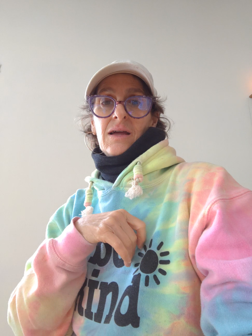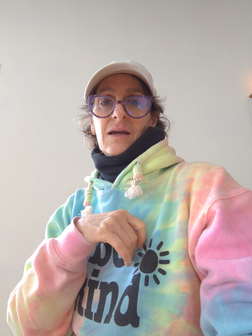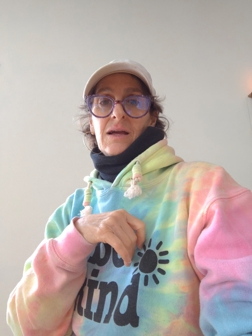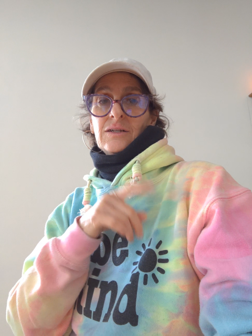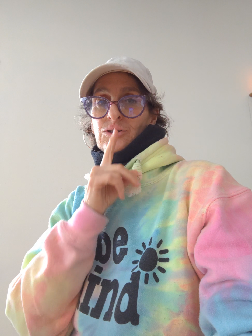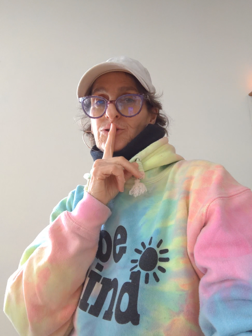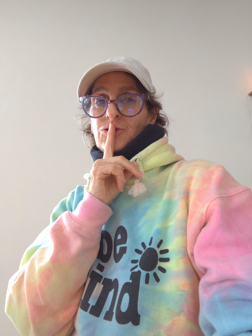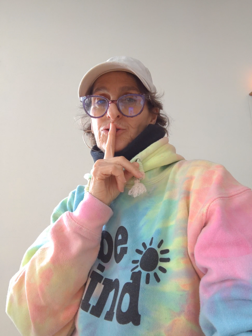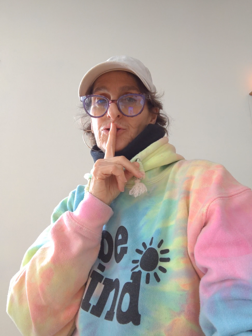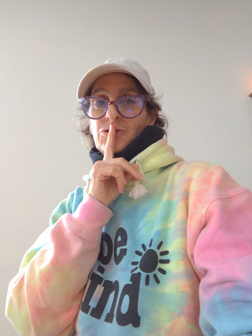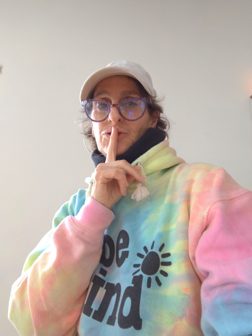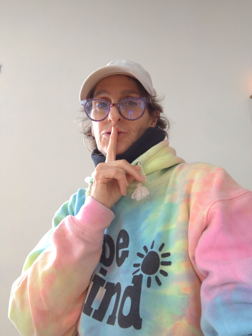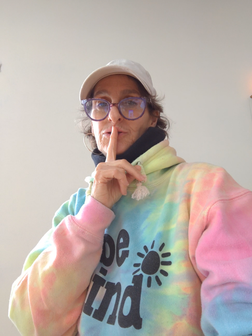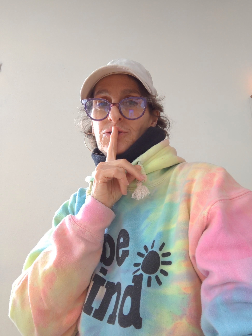shhh